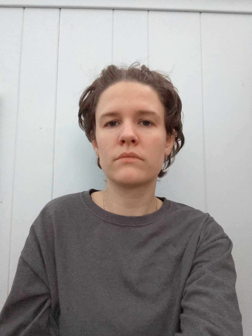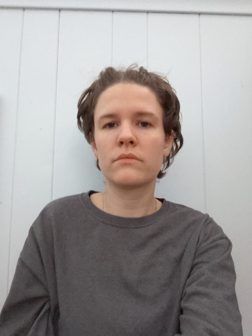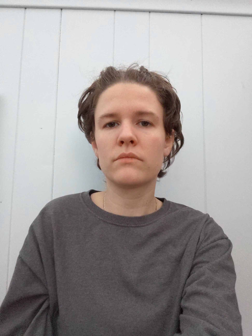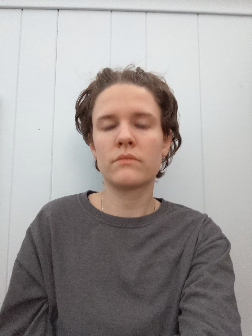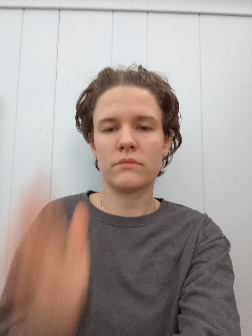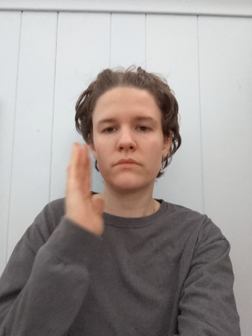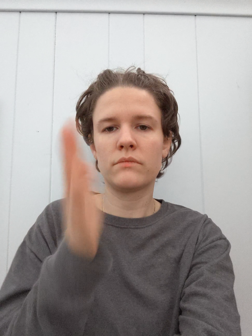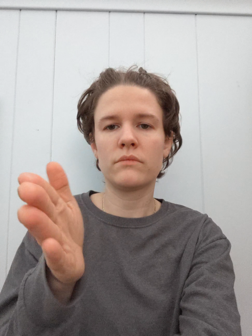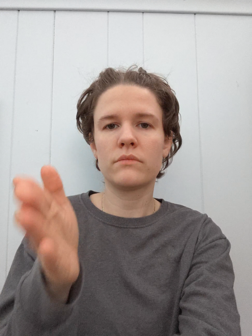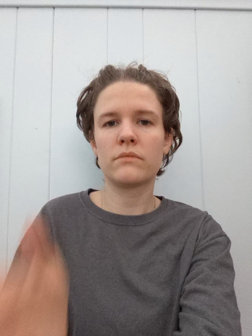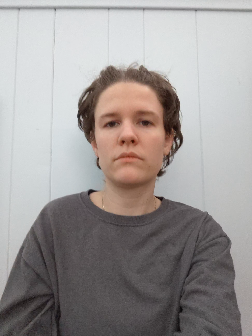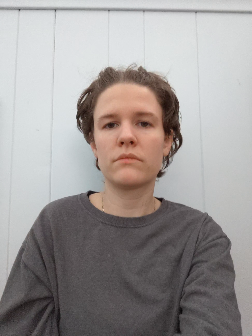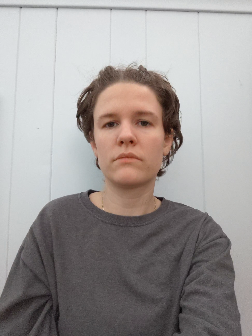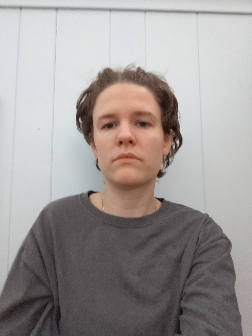will